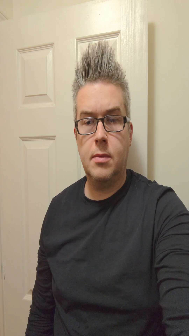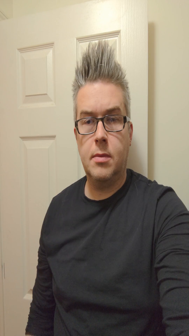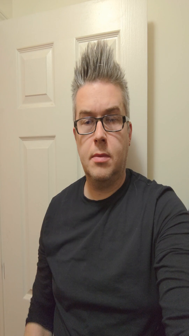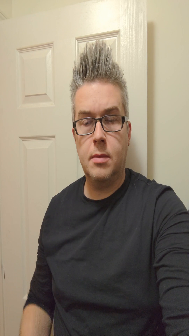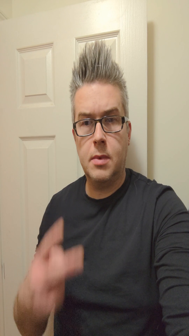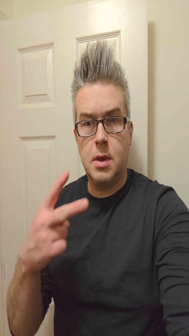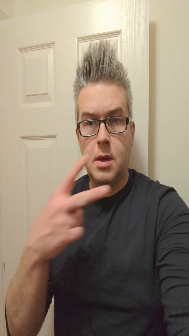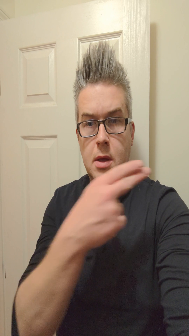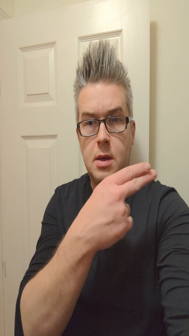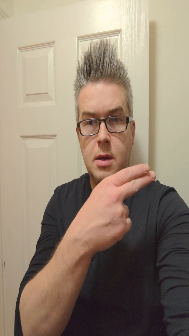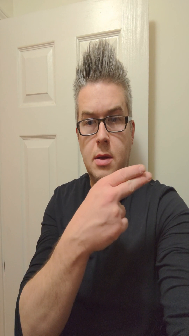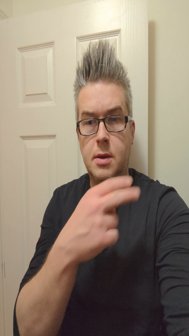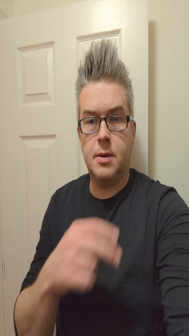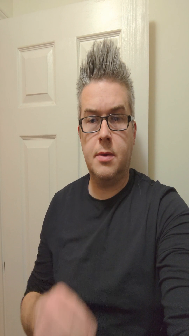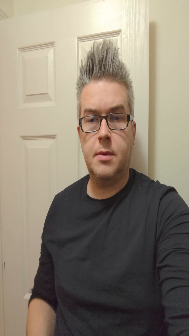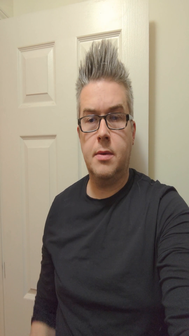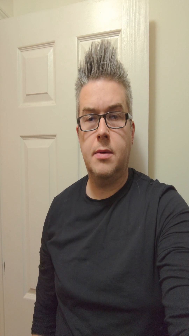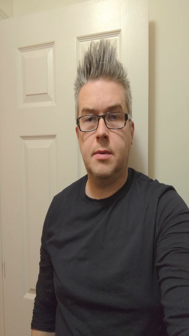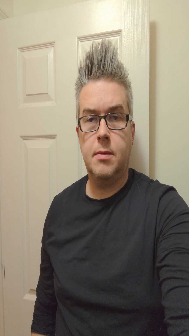cut